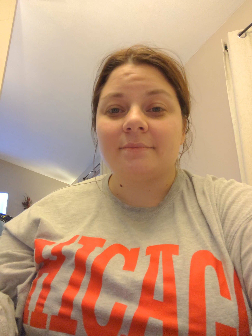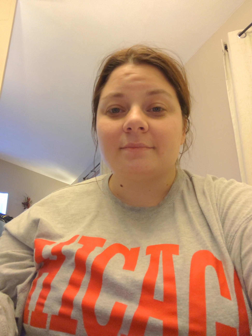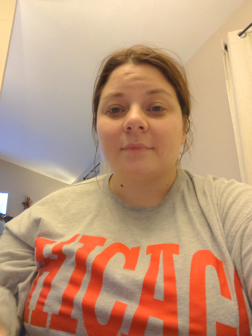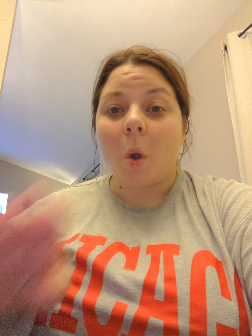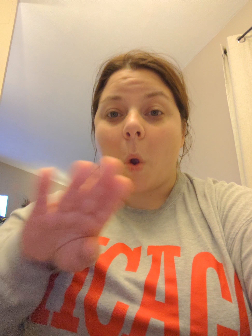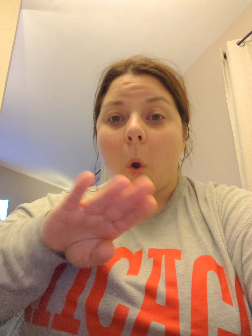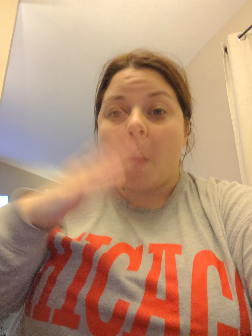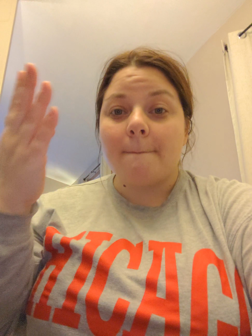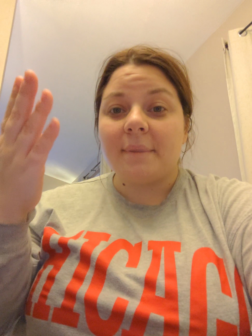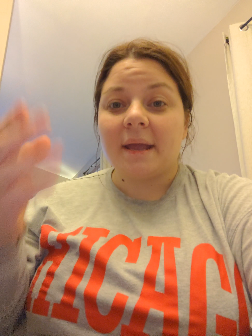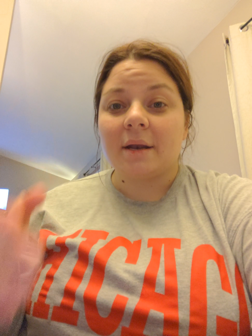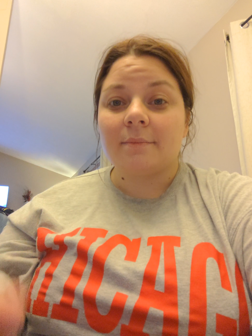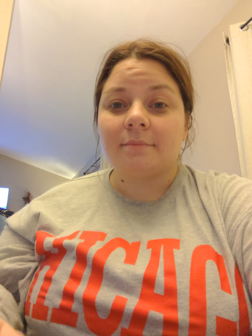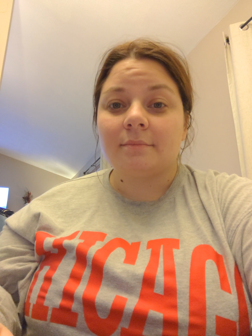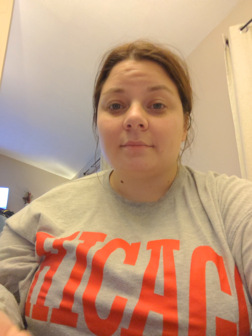open